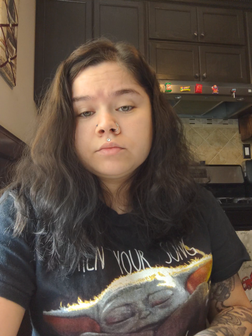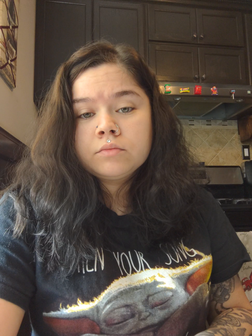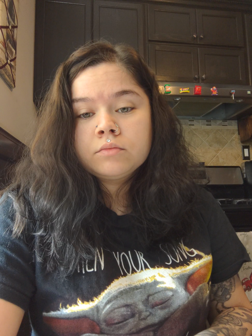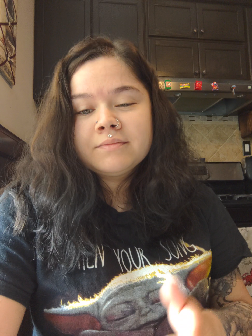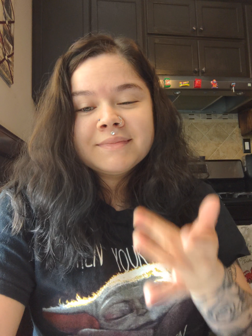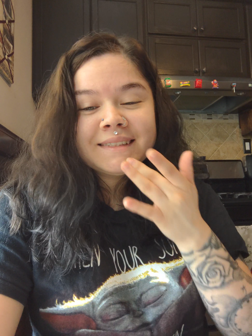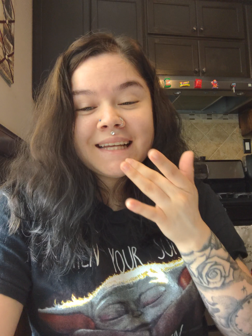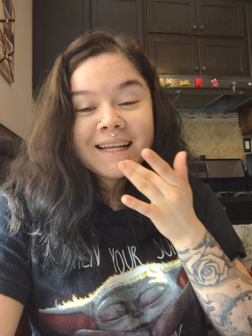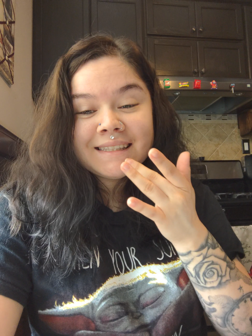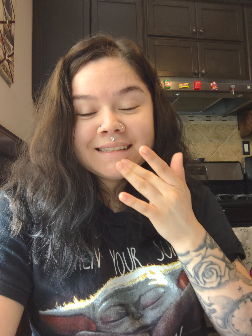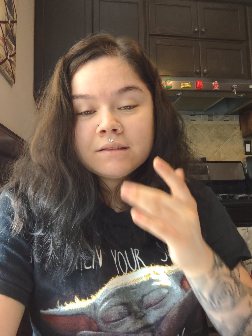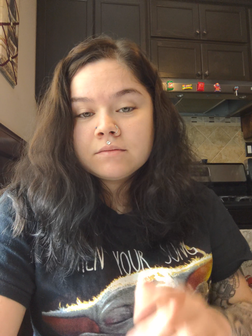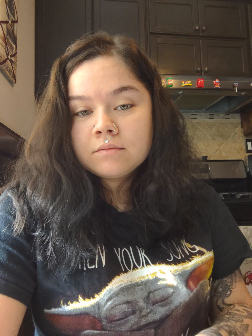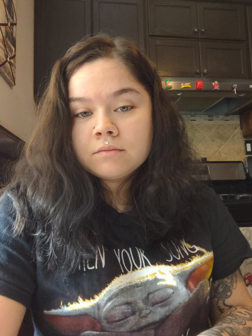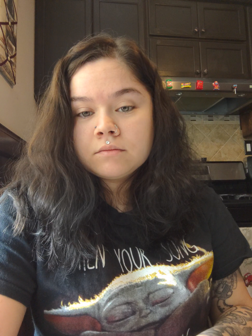taste